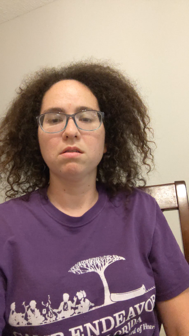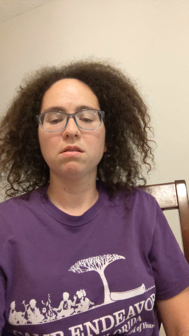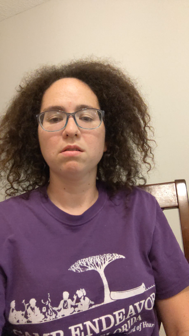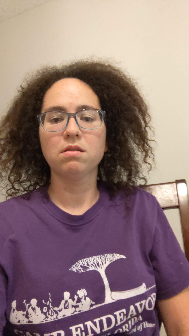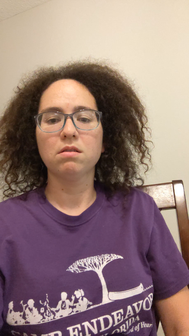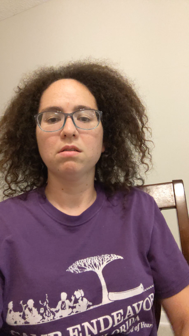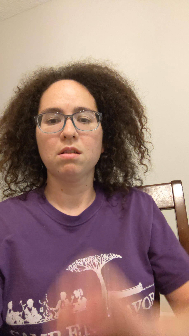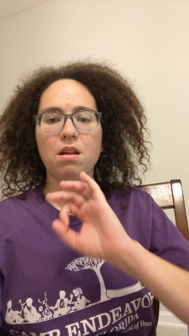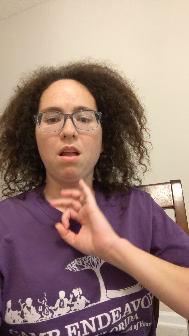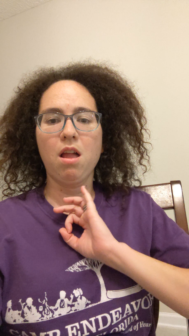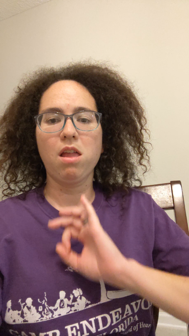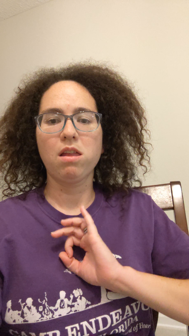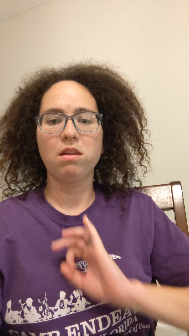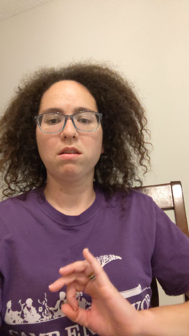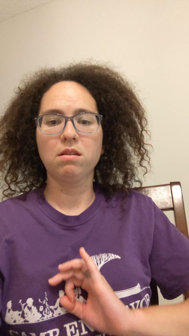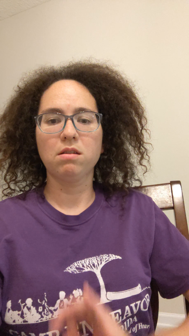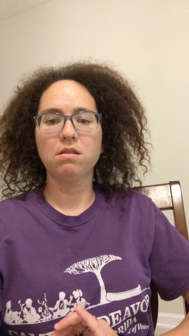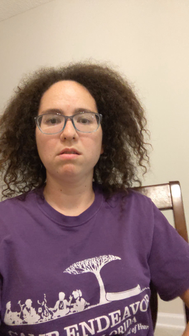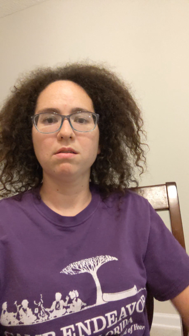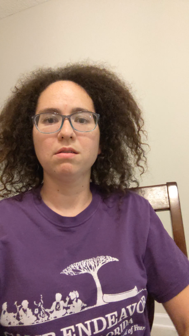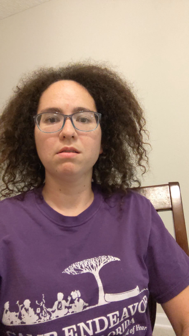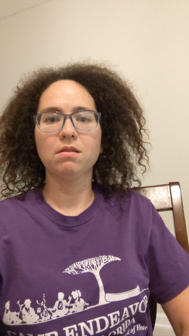button